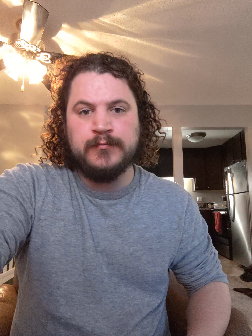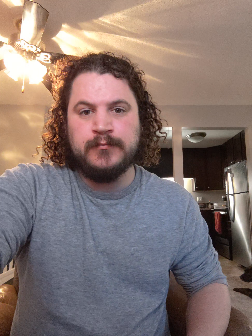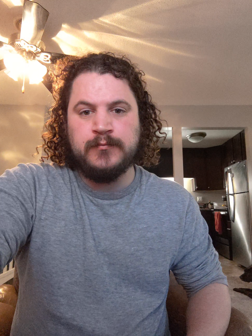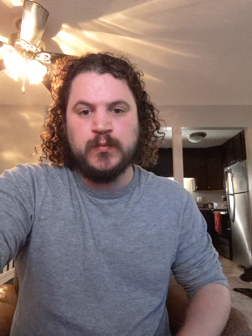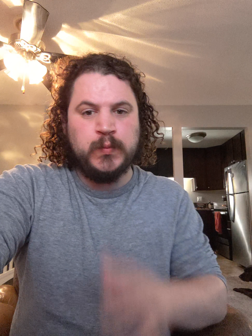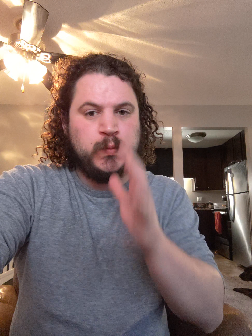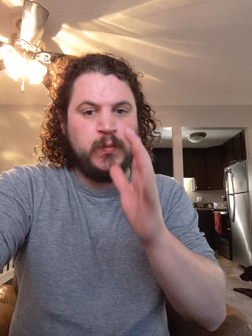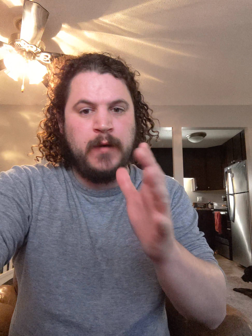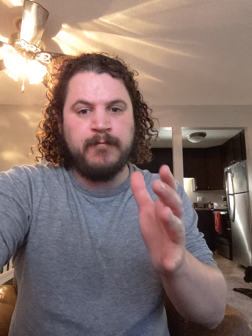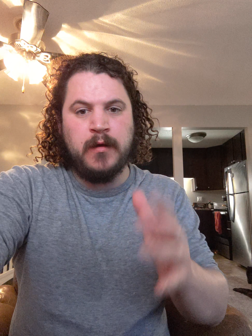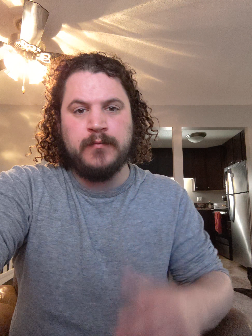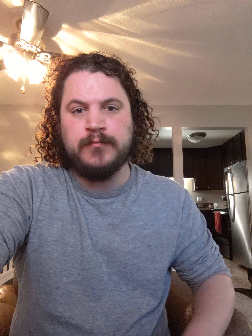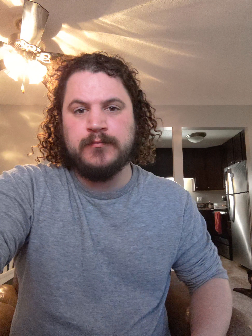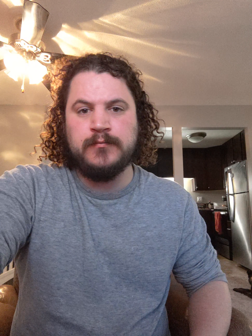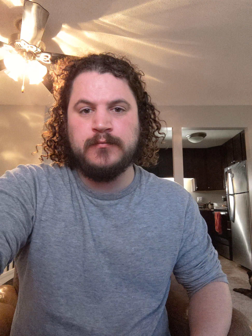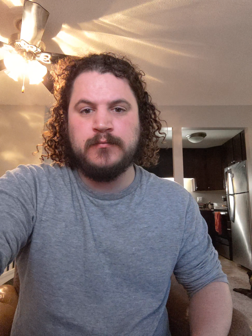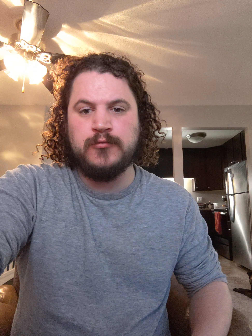grandma